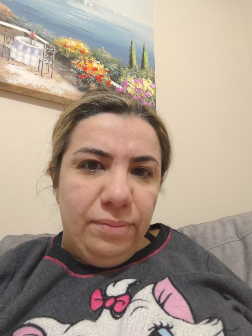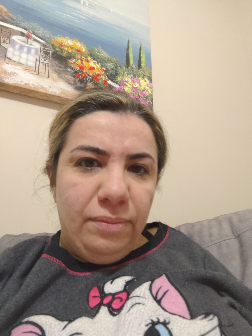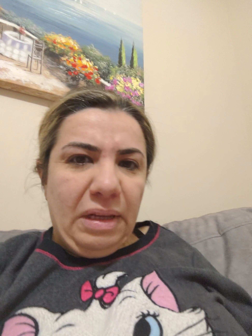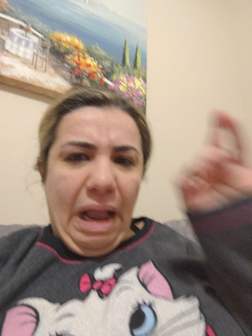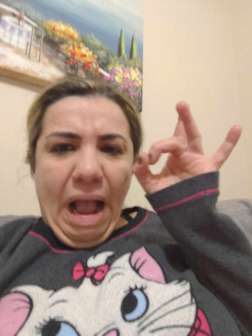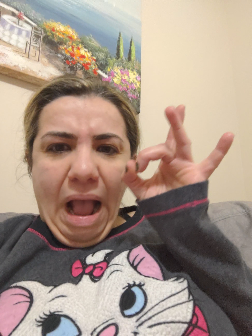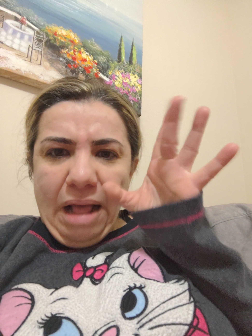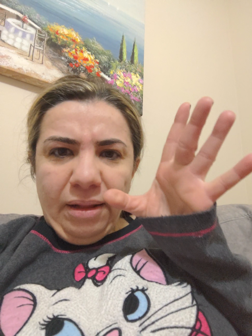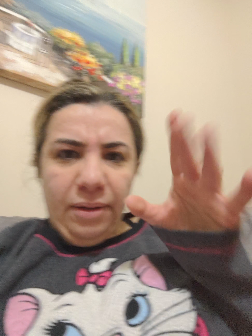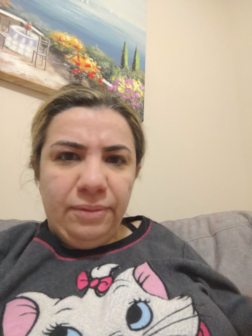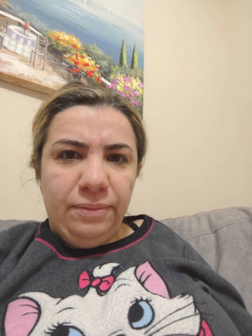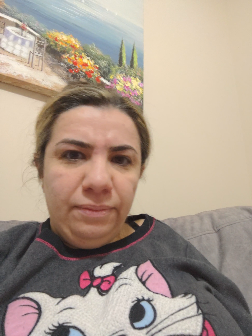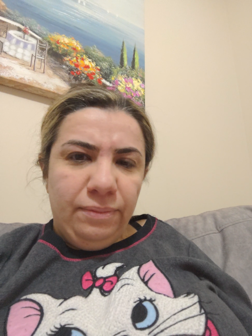hate